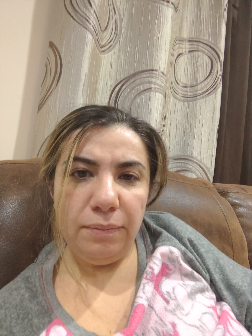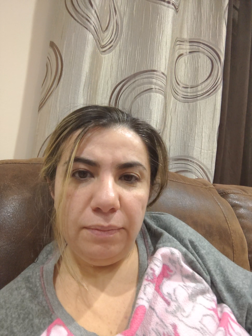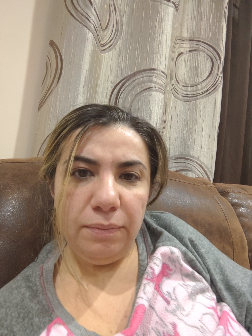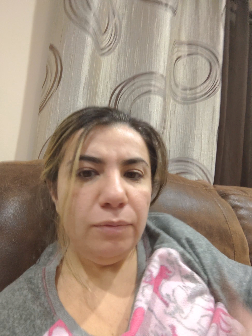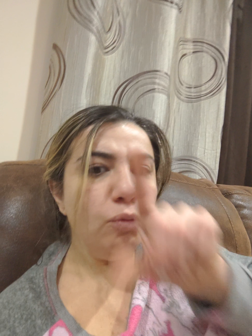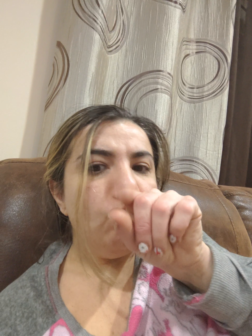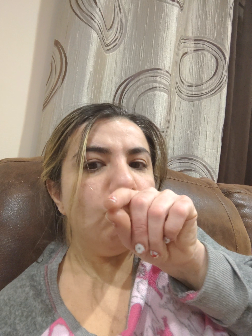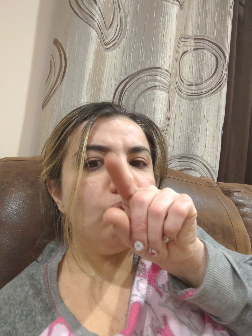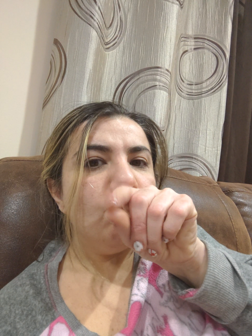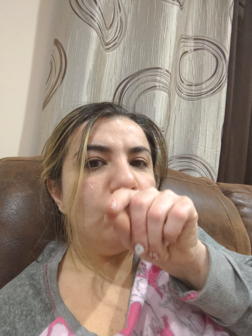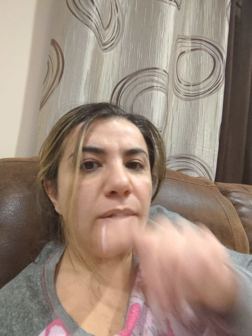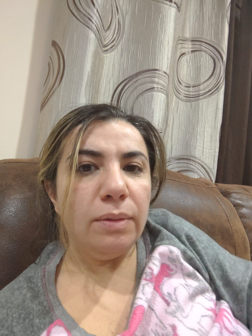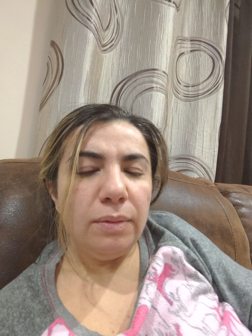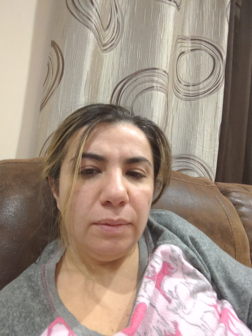bird